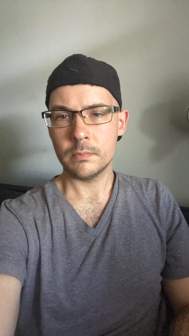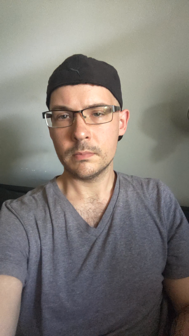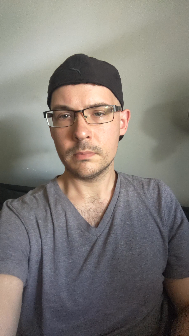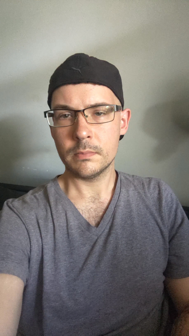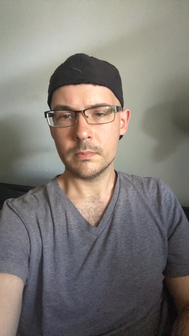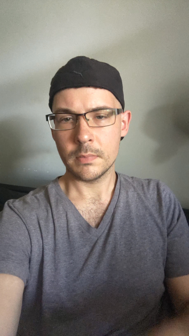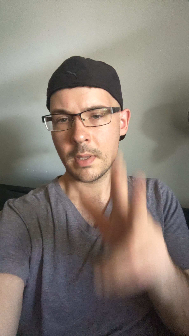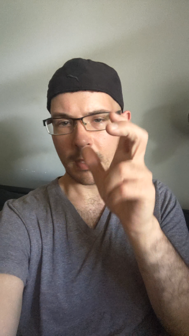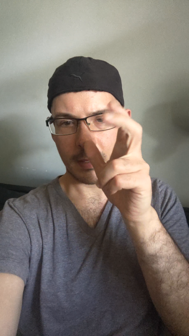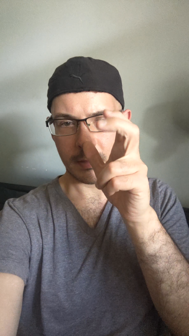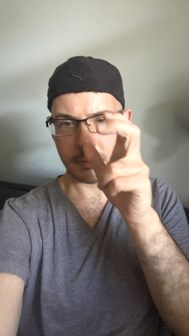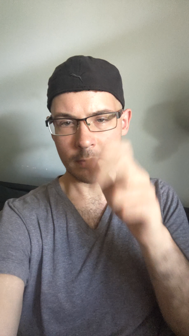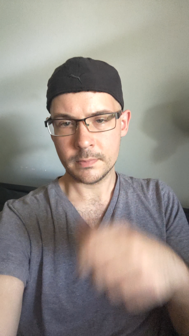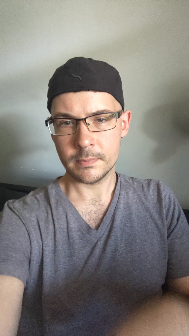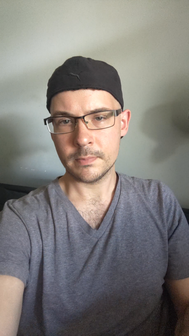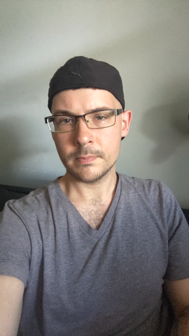ant